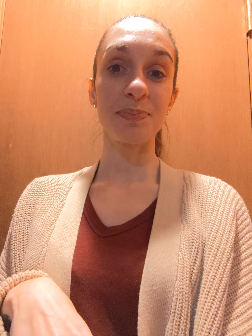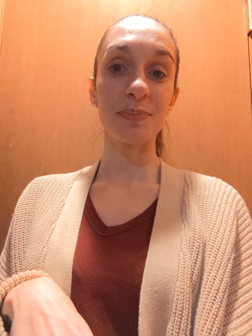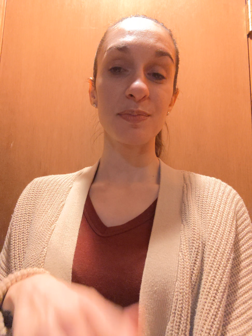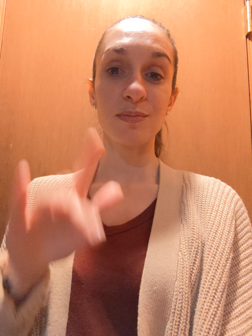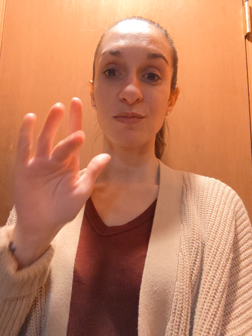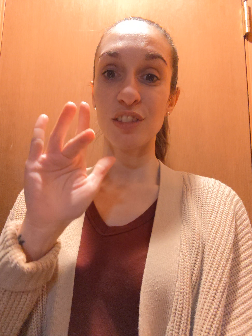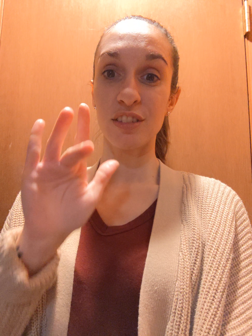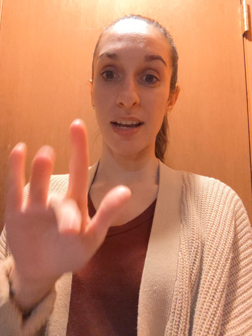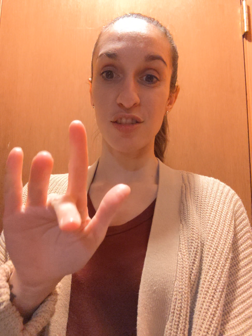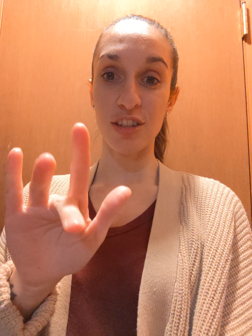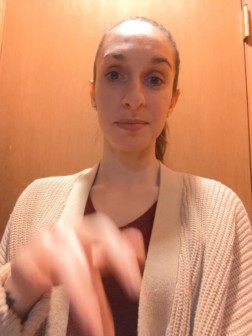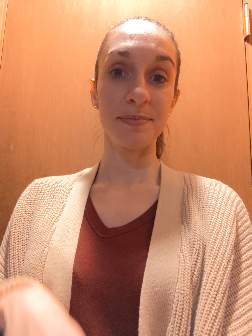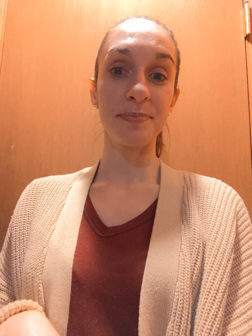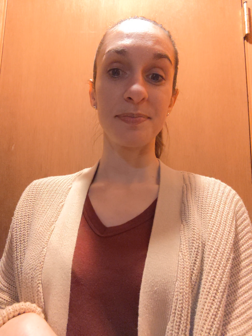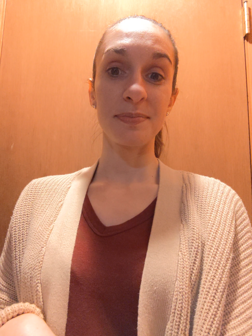touch